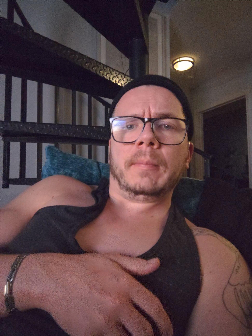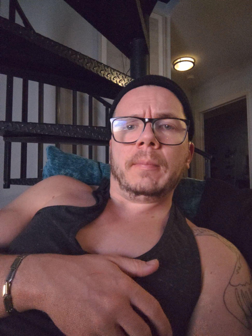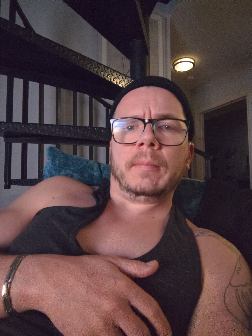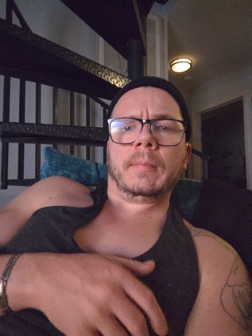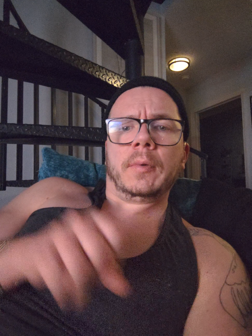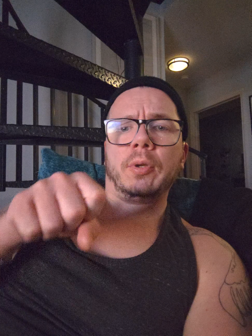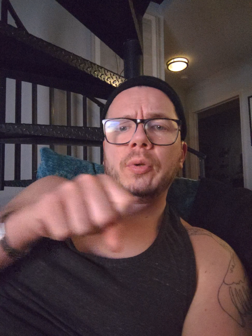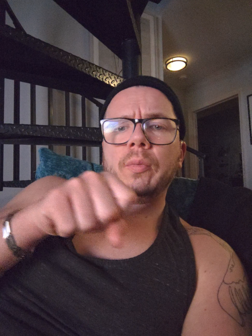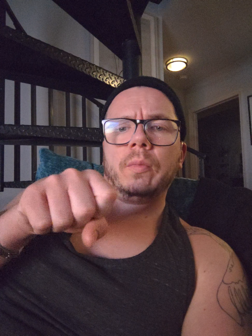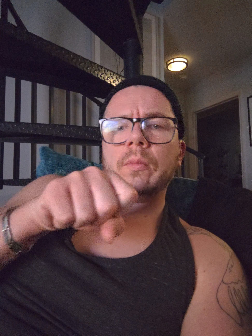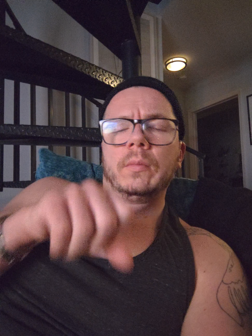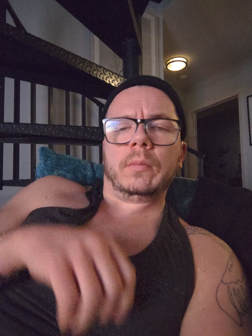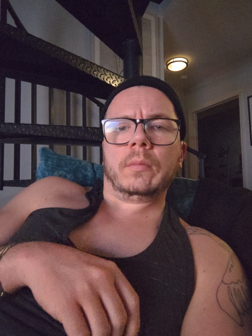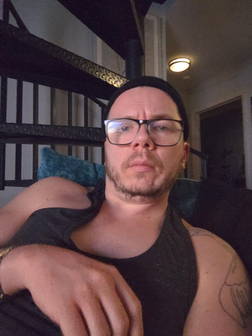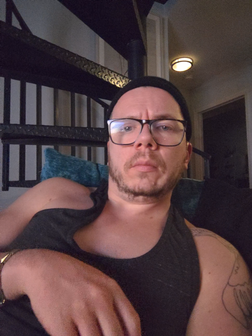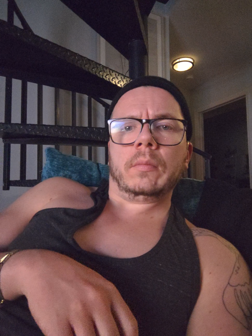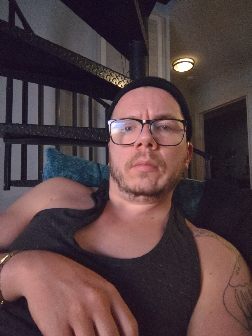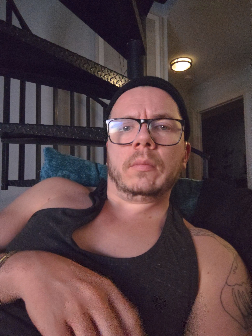shoe